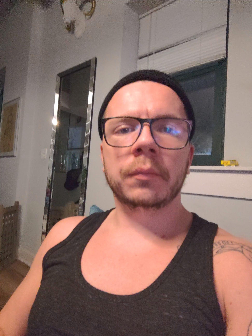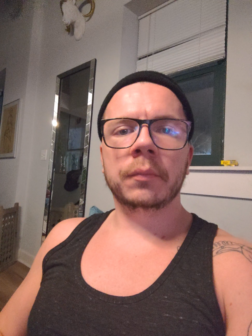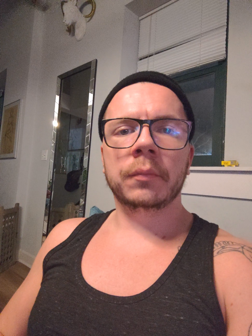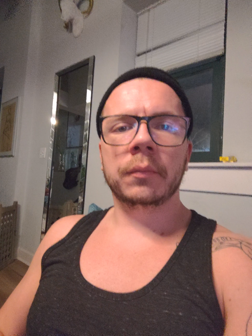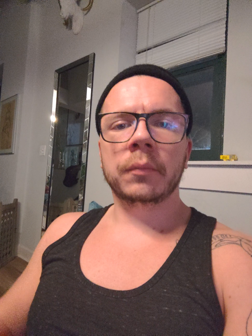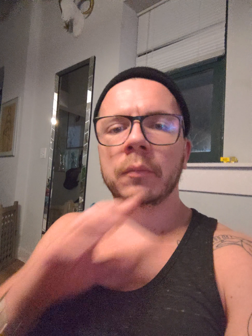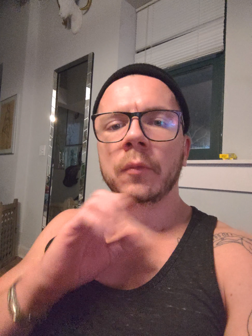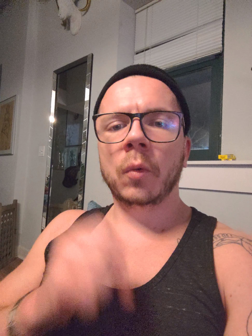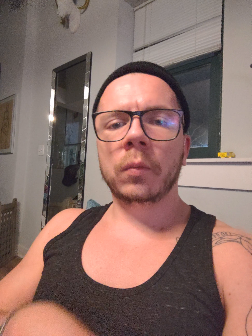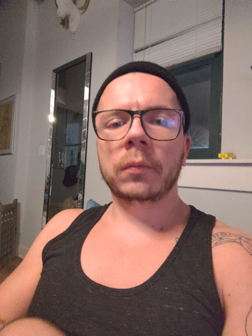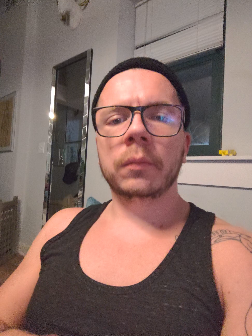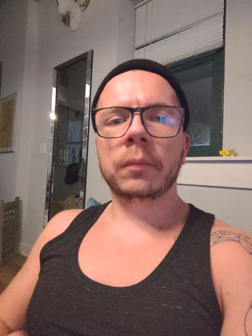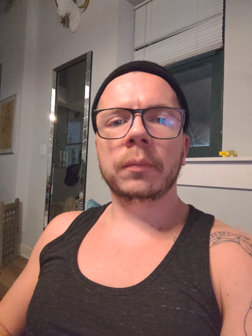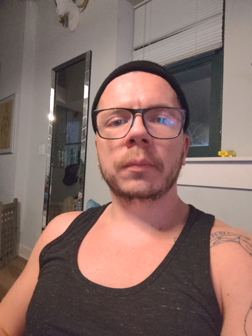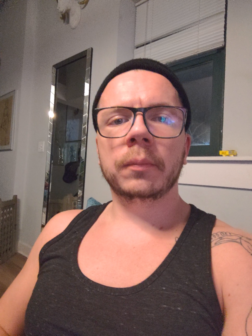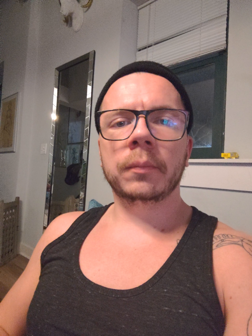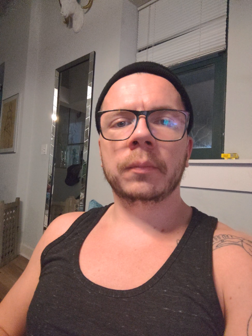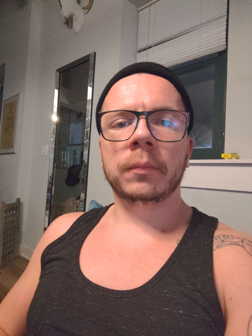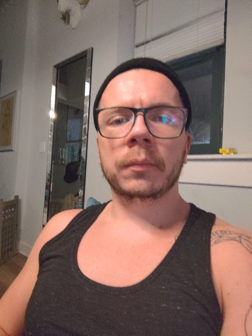old